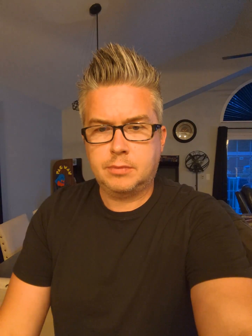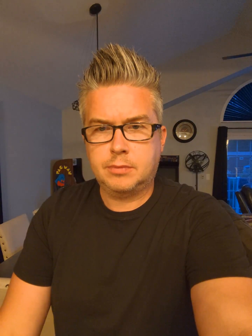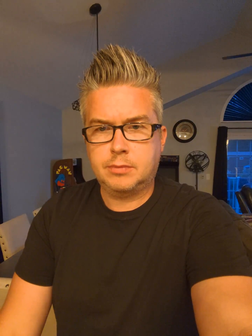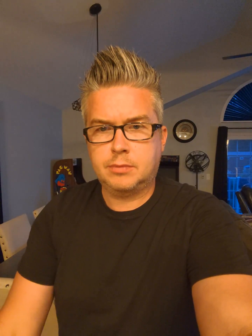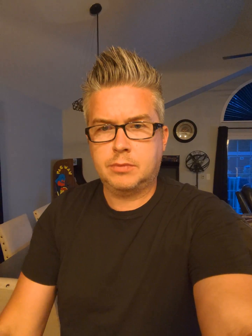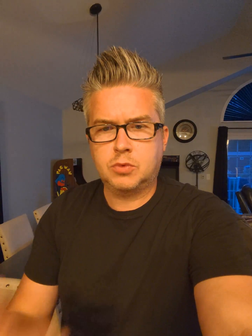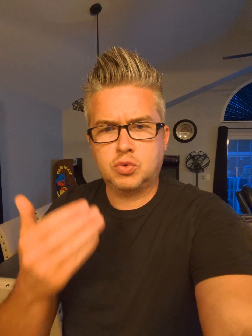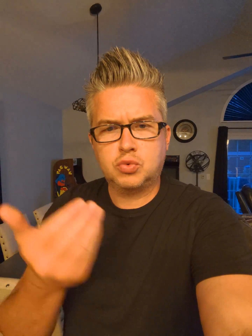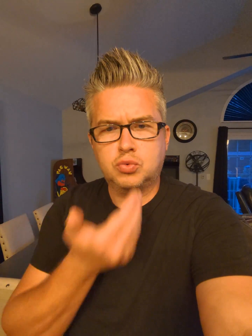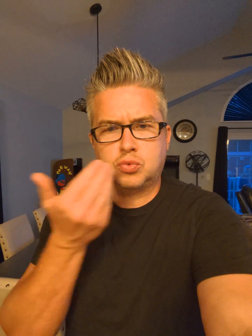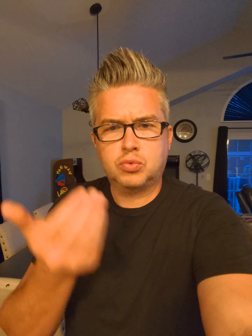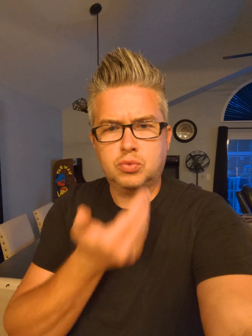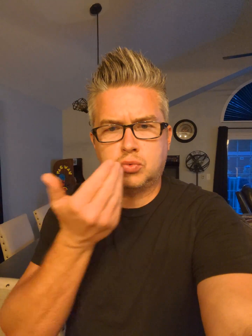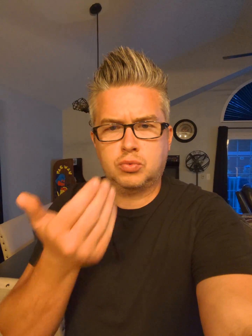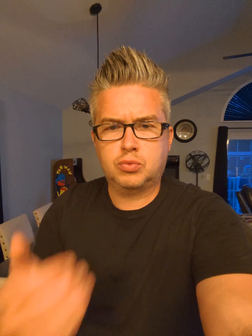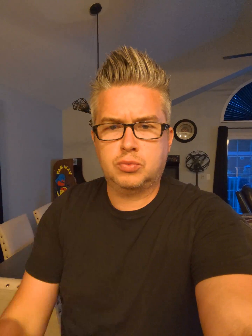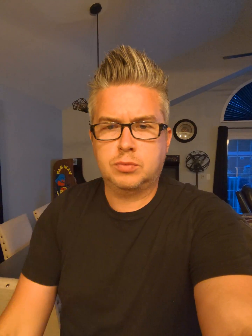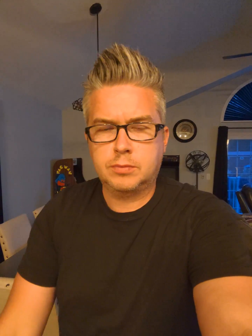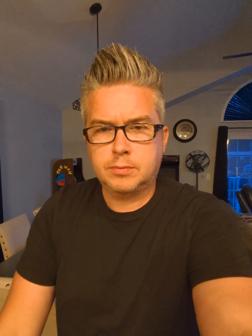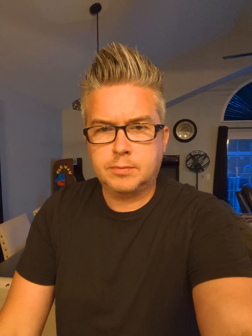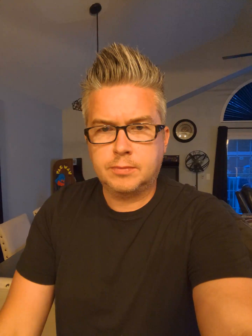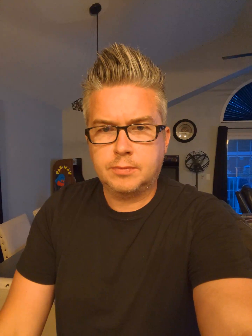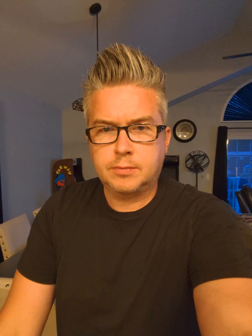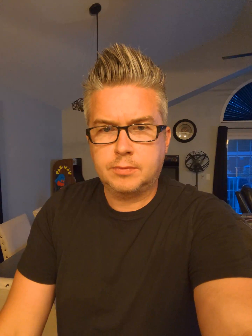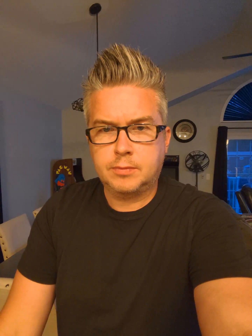new